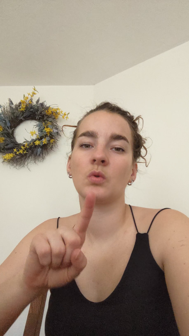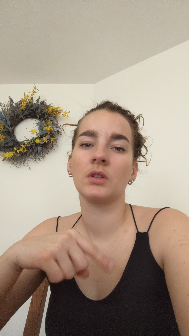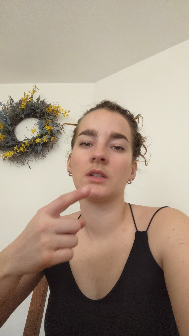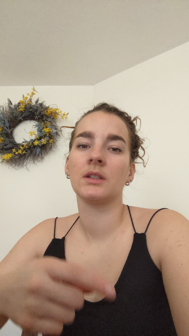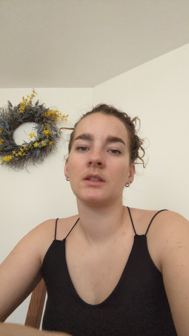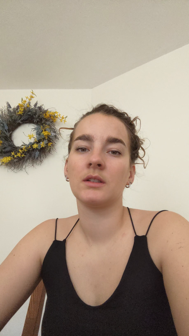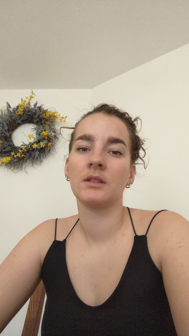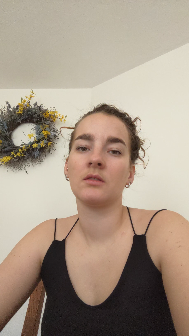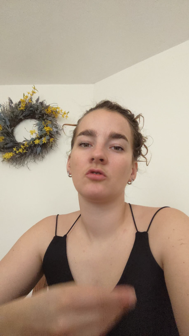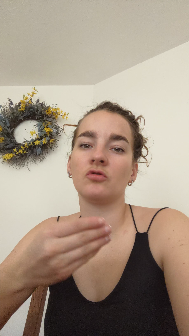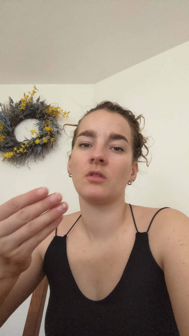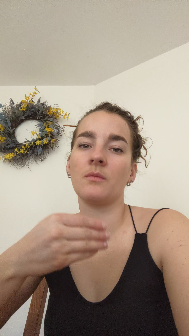shopping